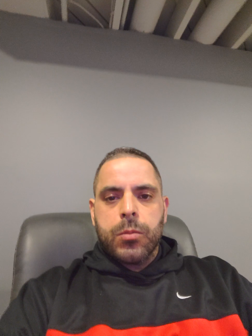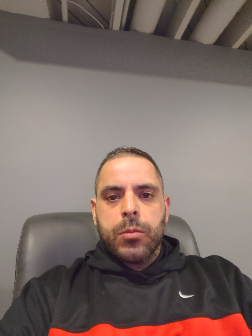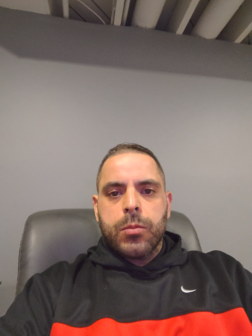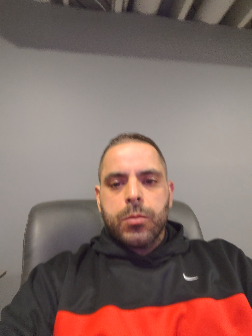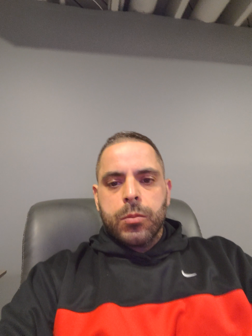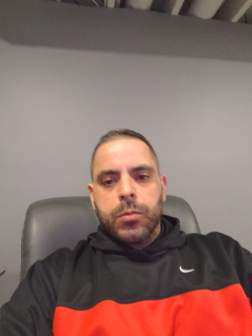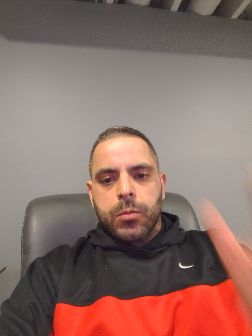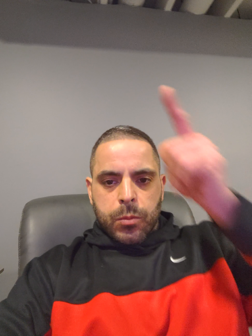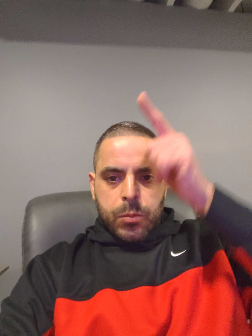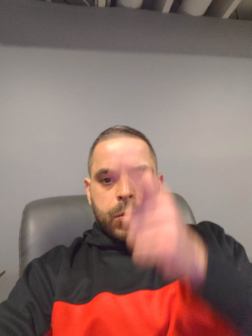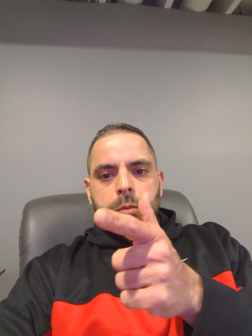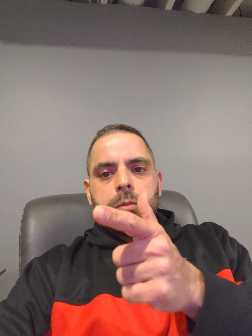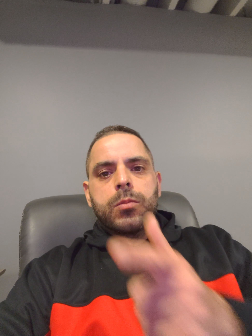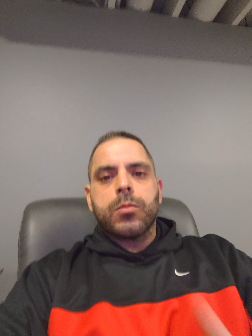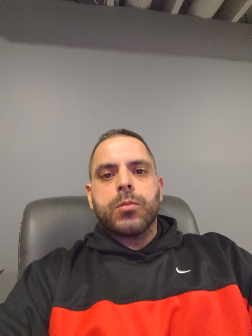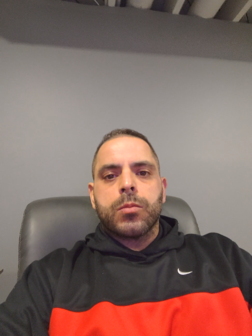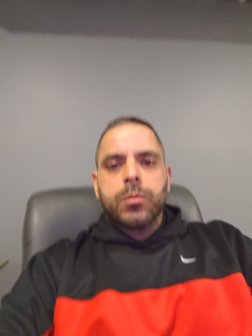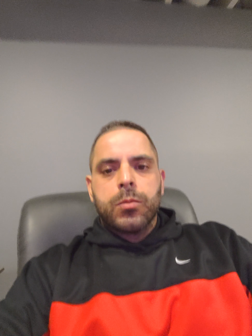brother